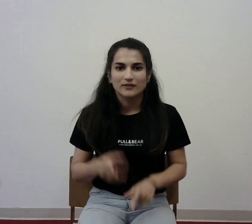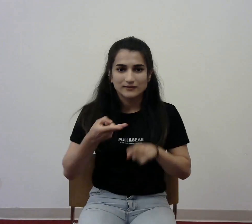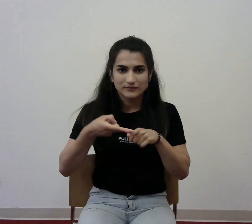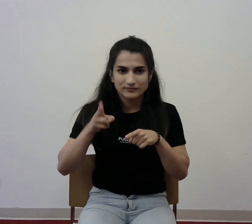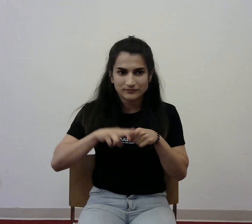bu